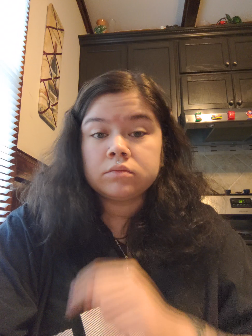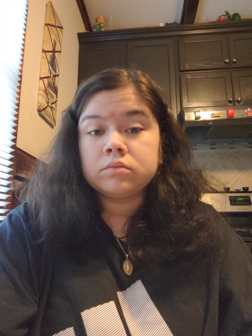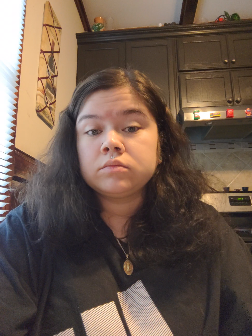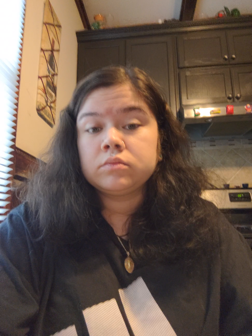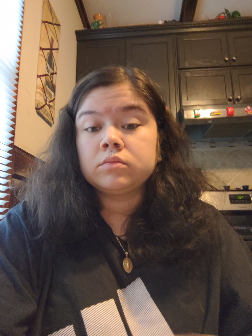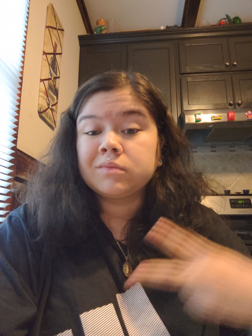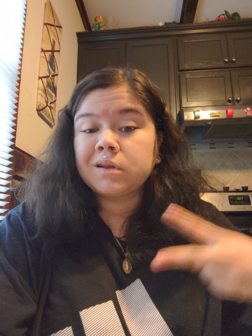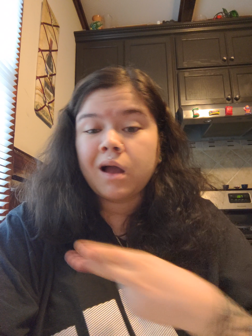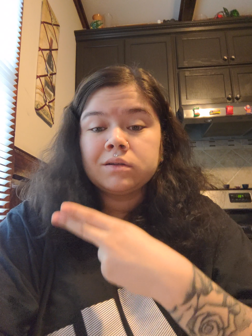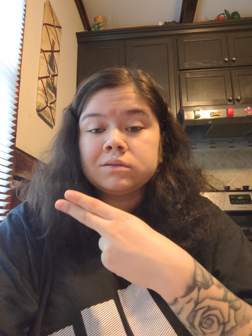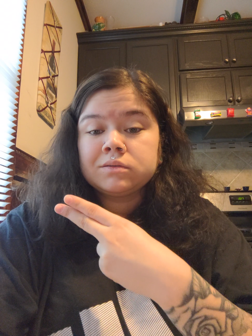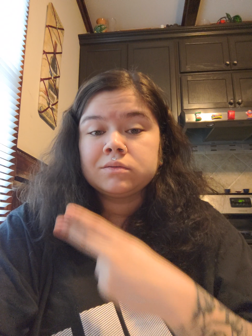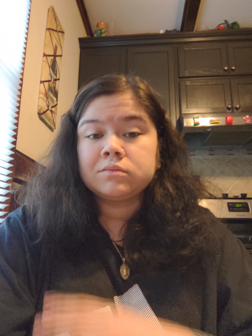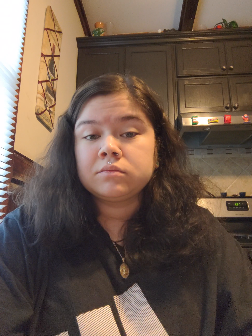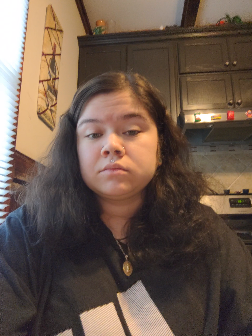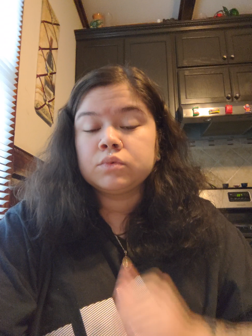cut